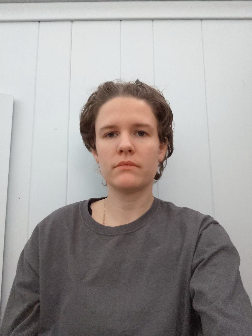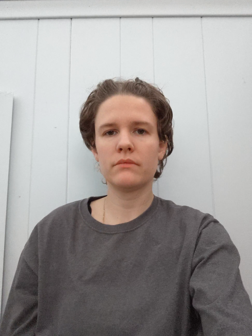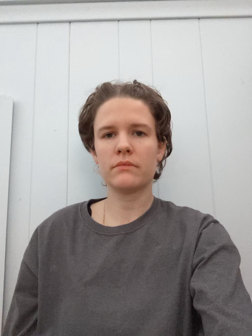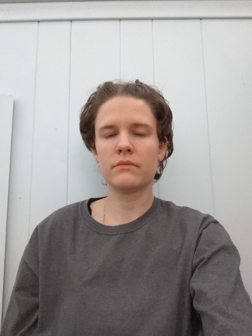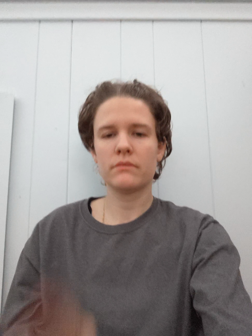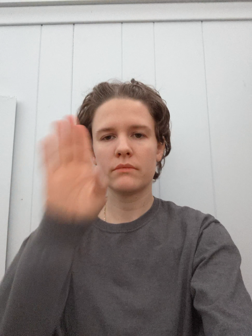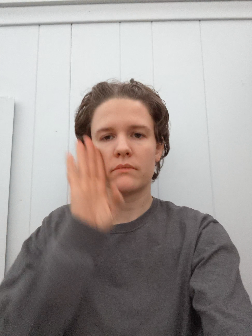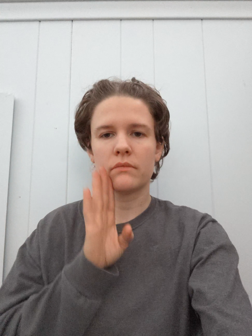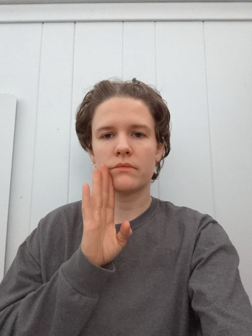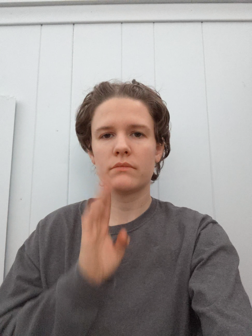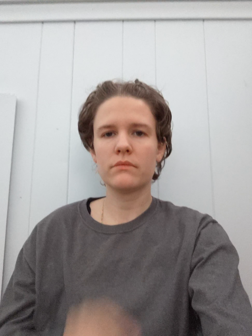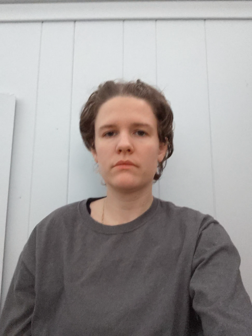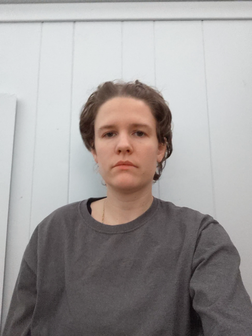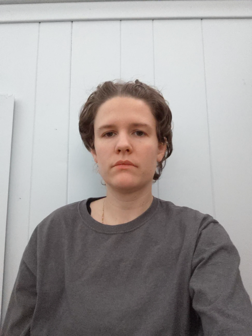brown